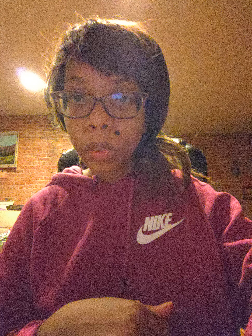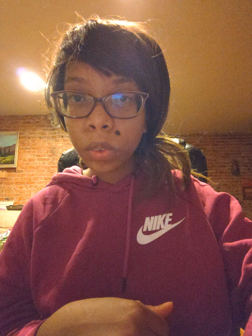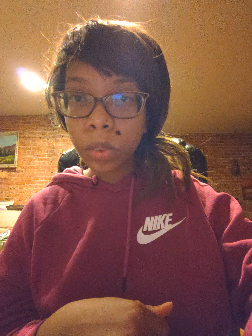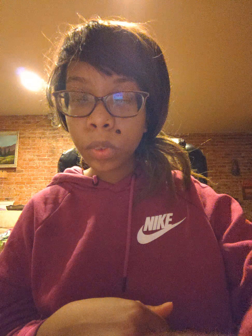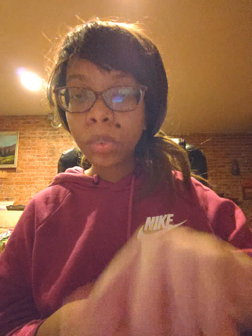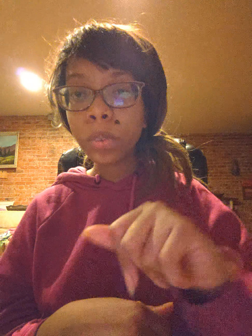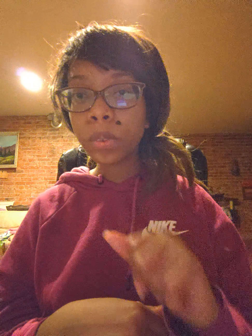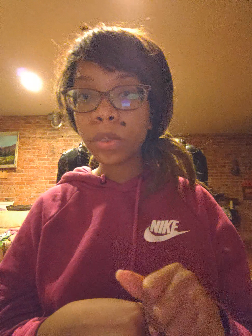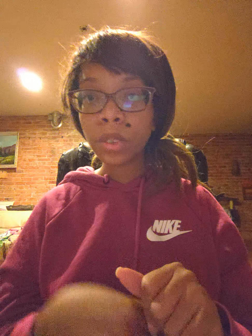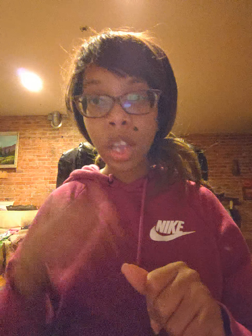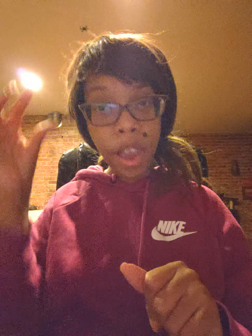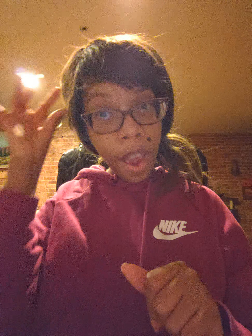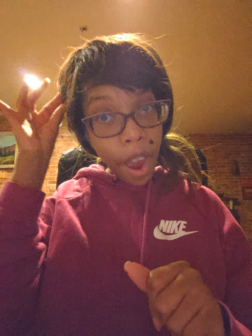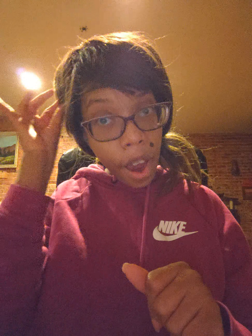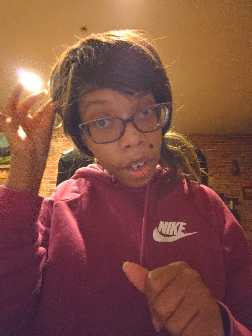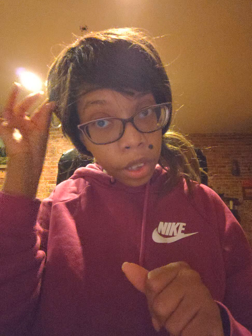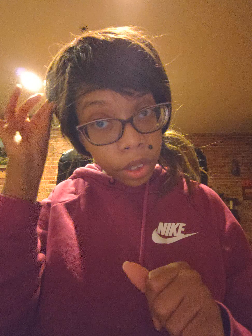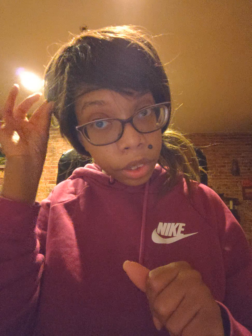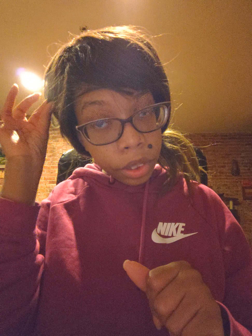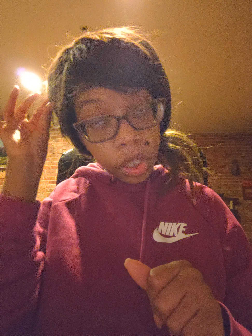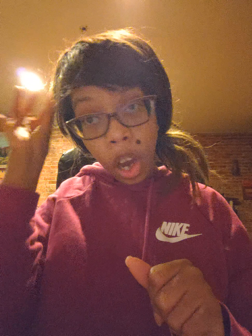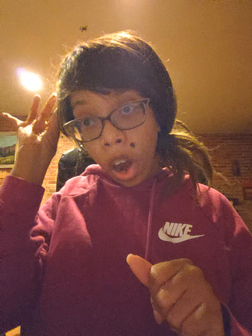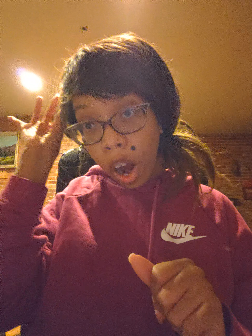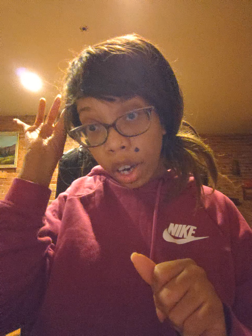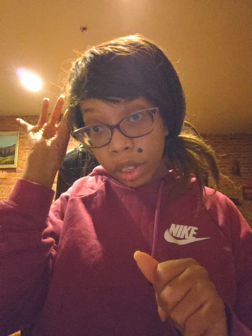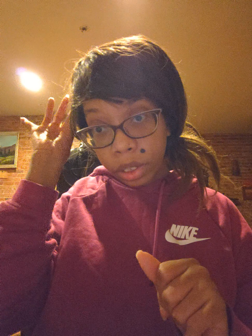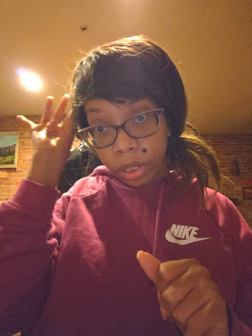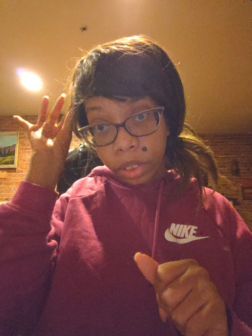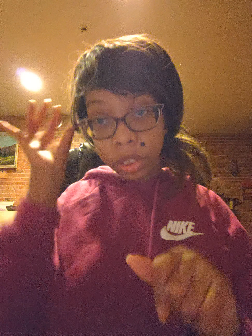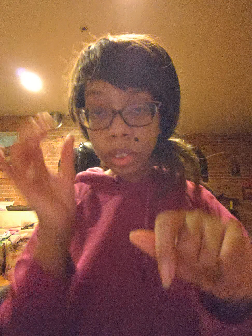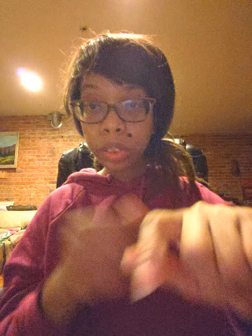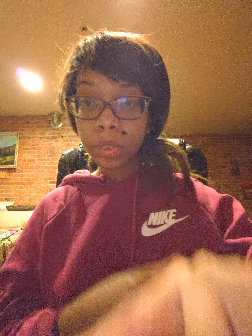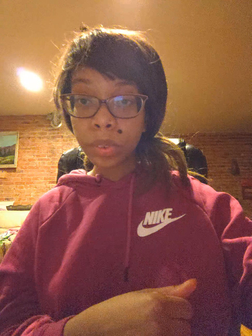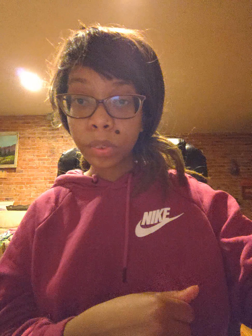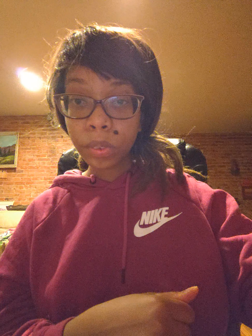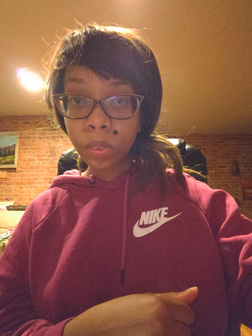hair